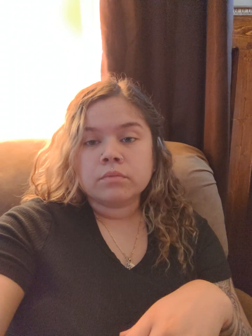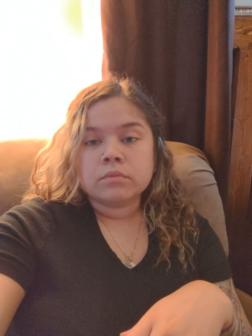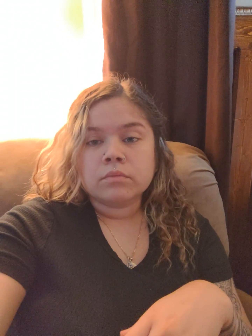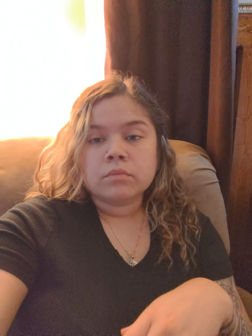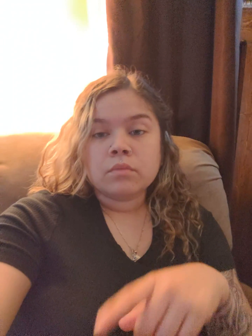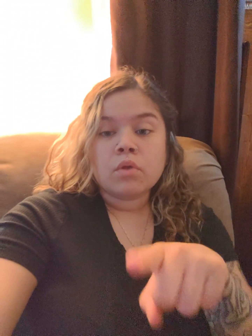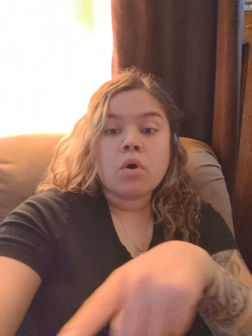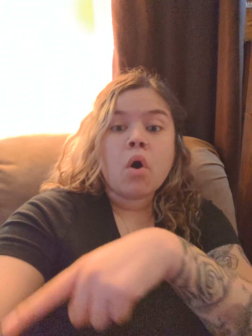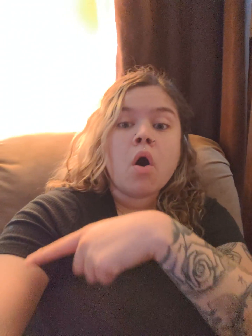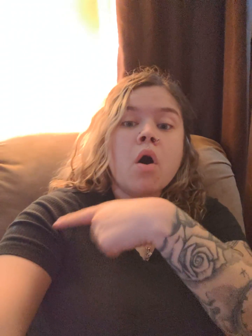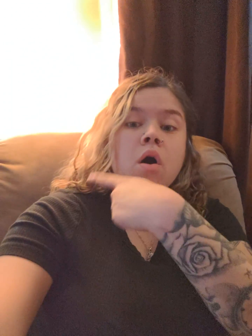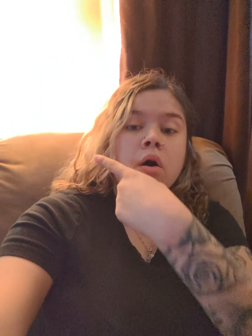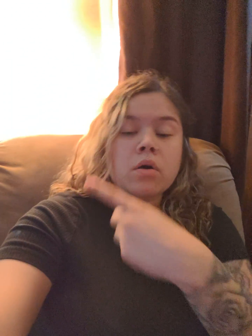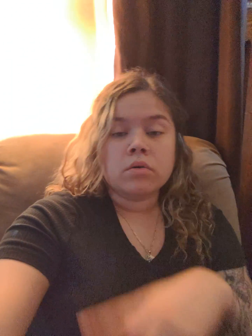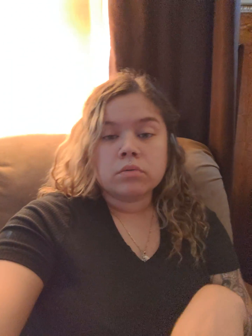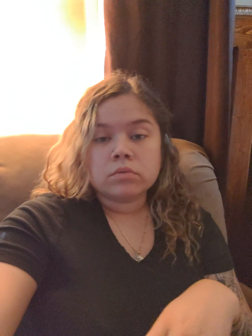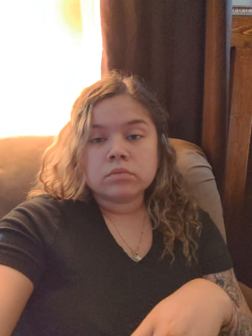long